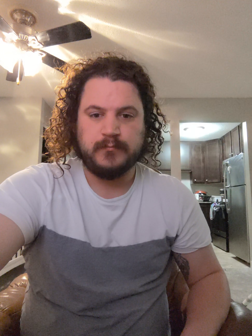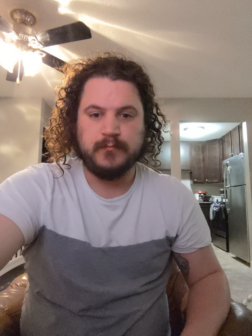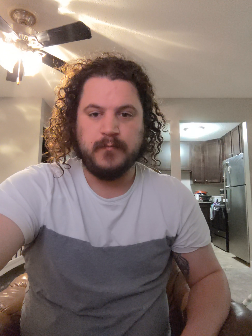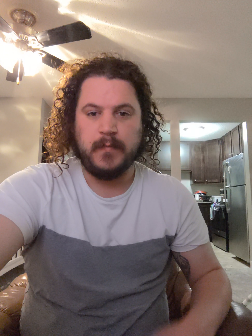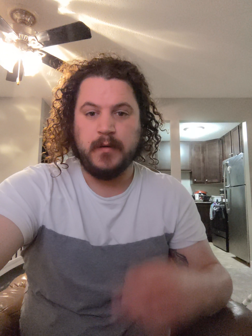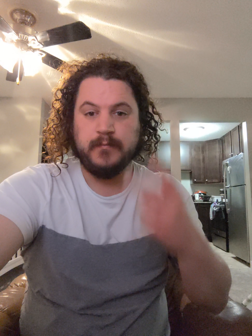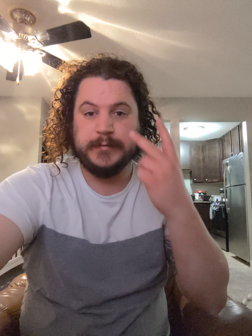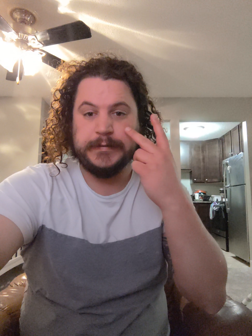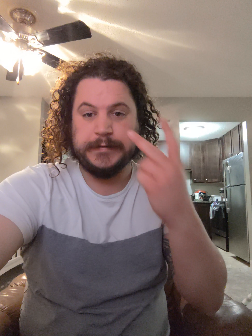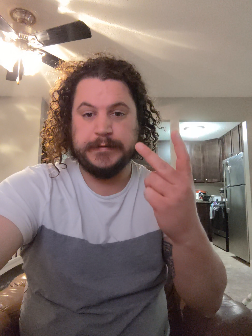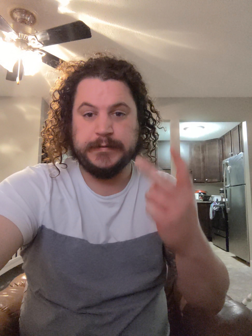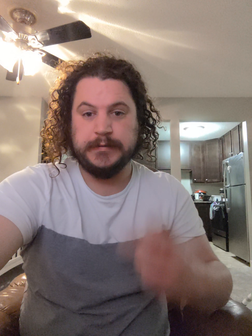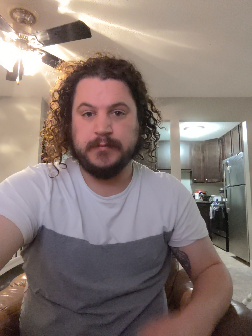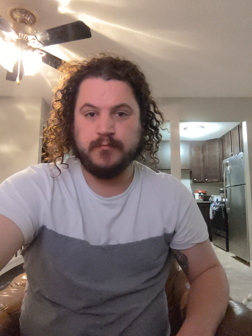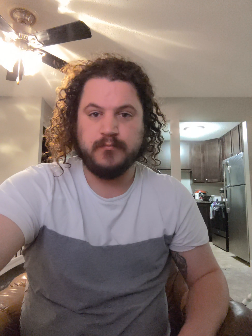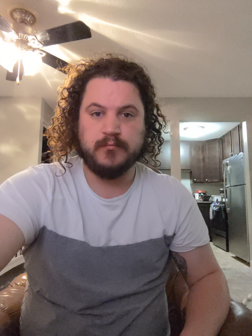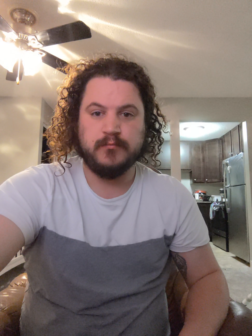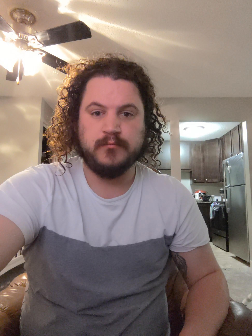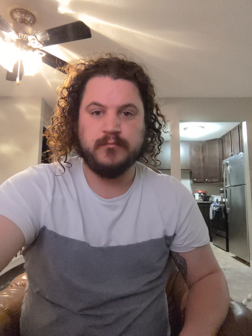see